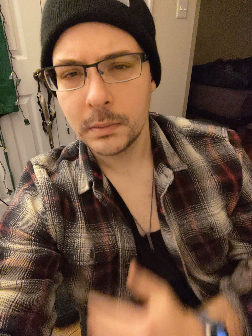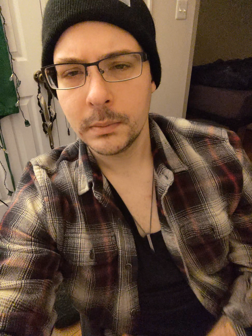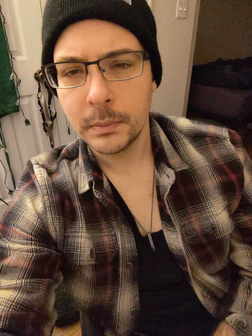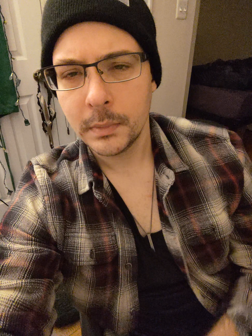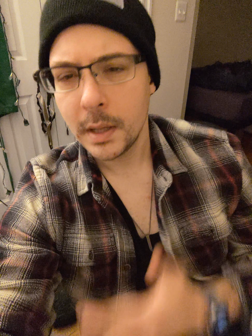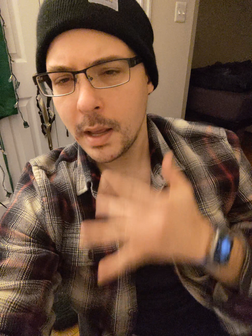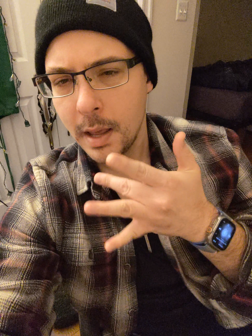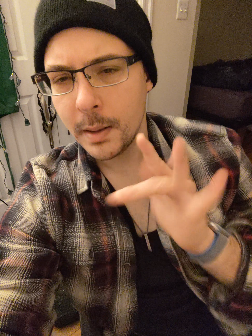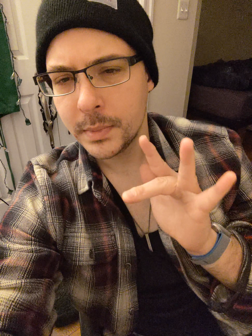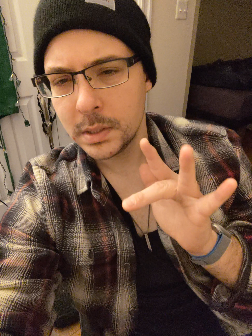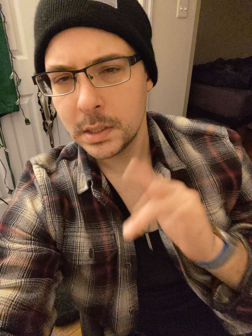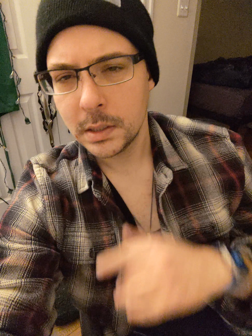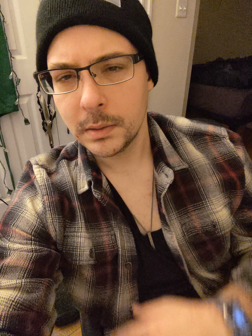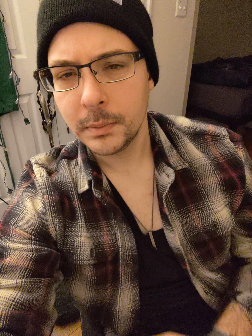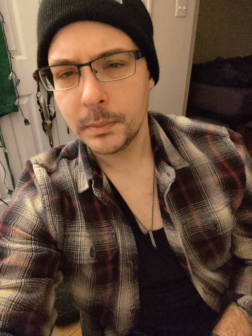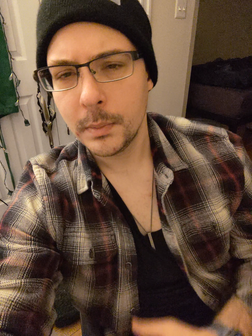empty